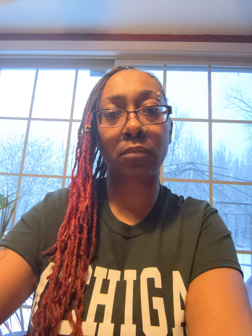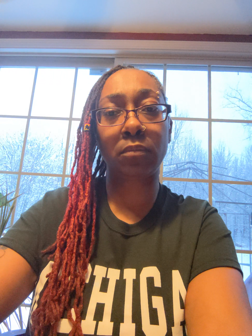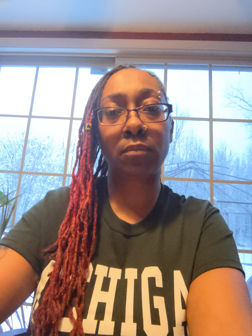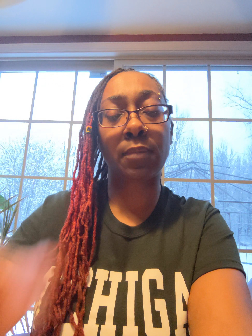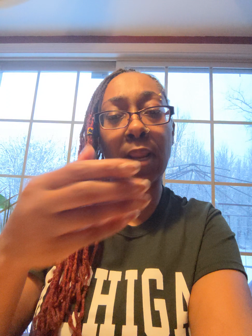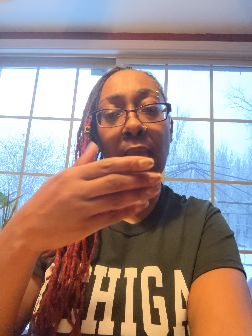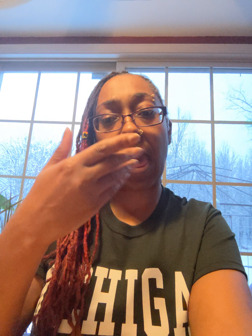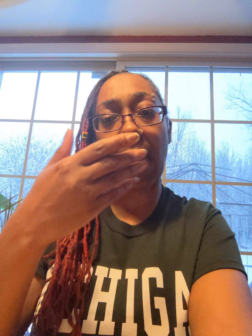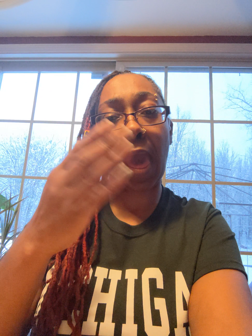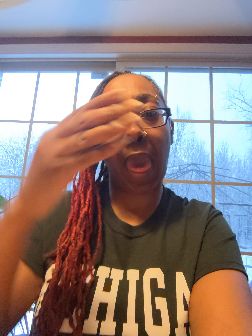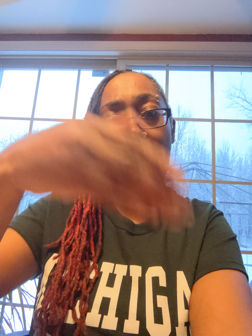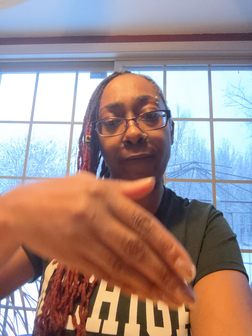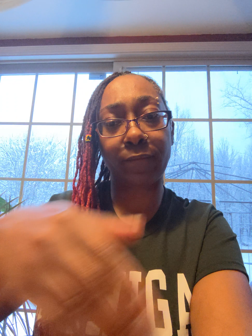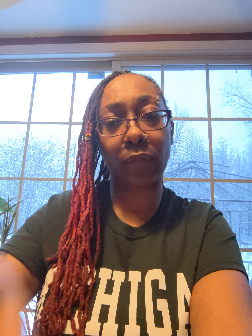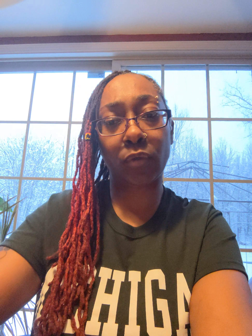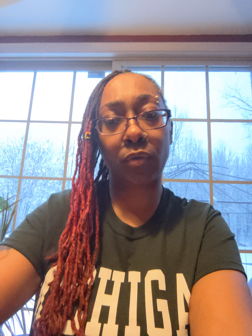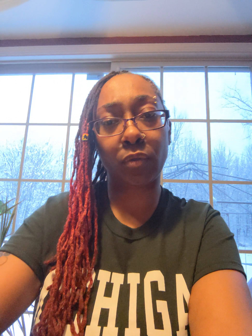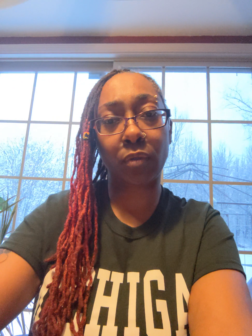after